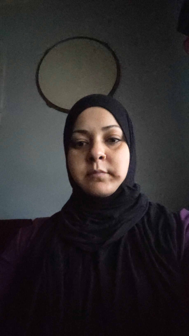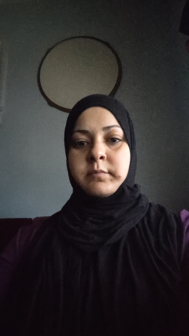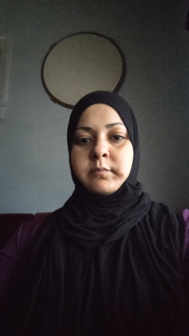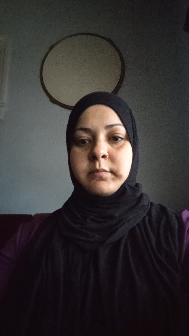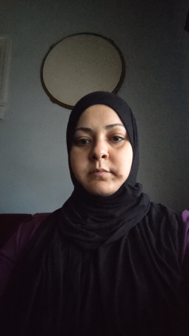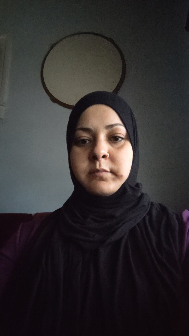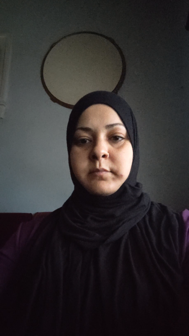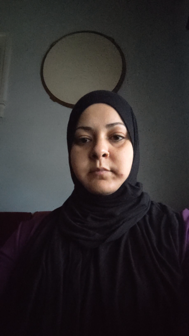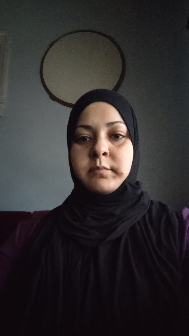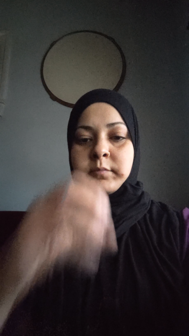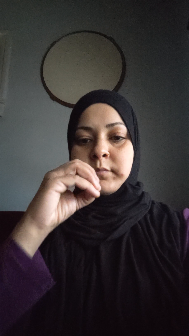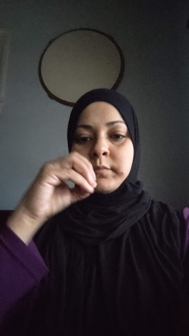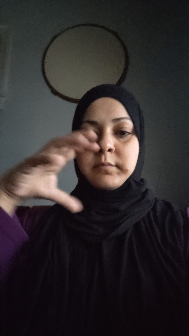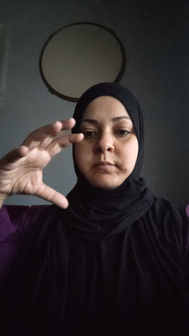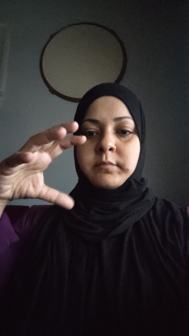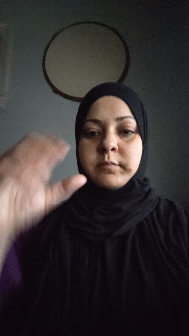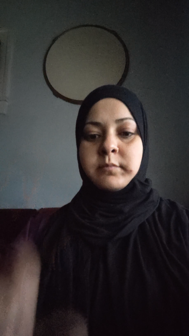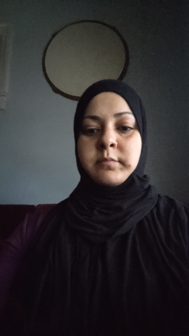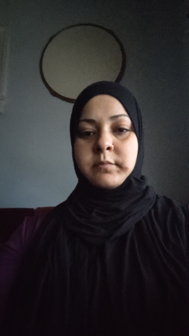bubbles